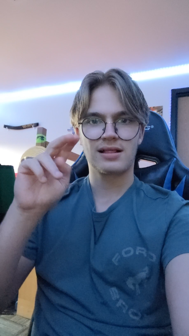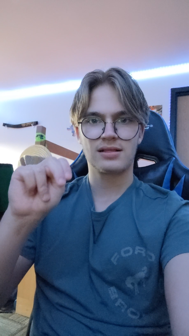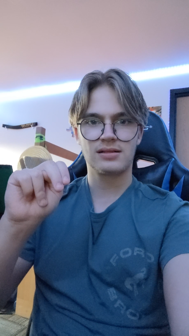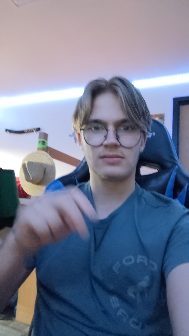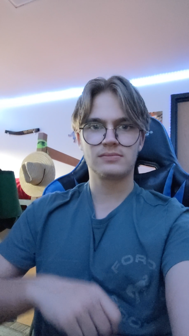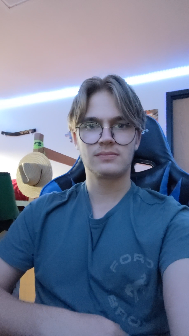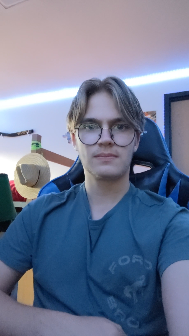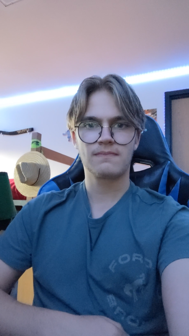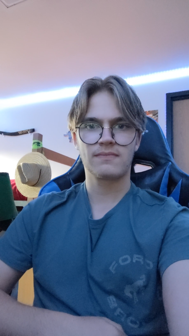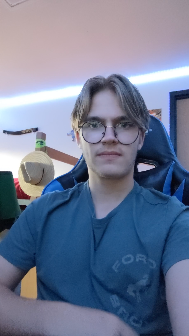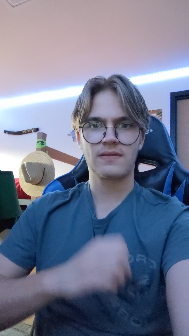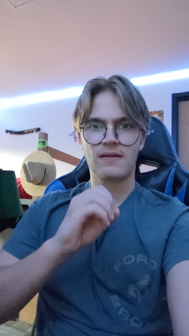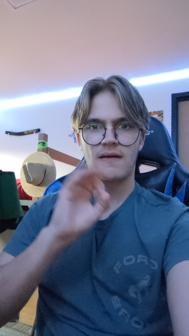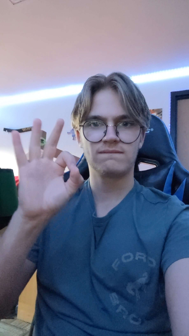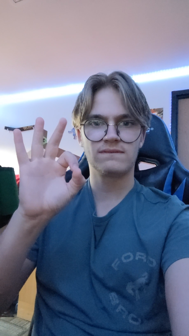off